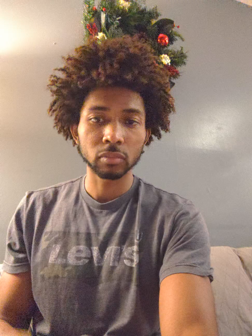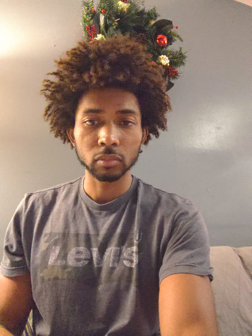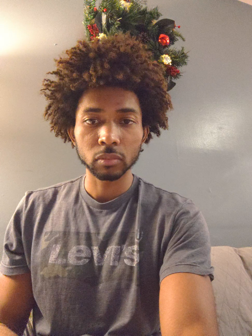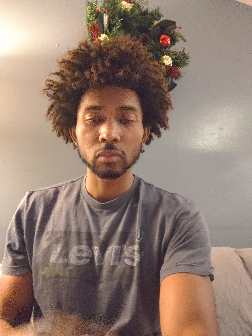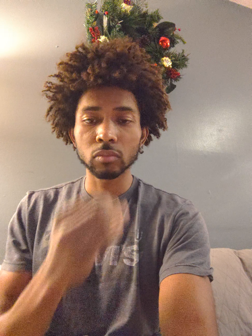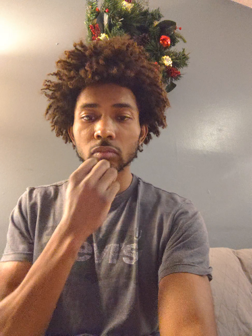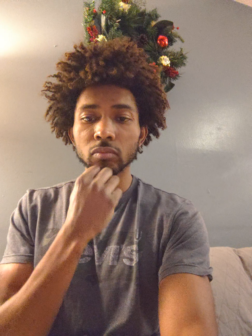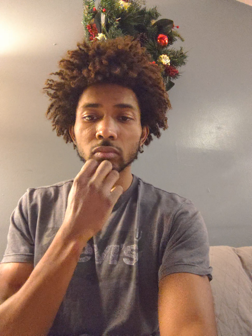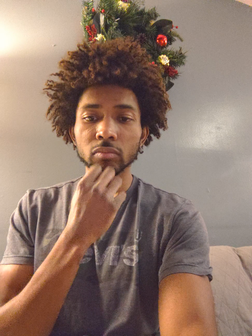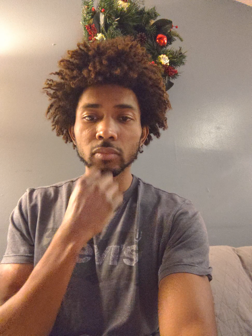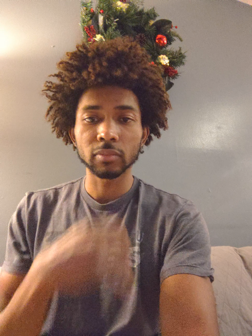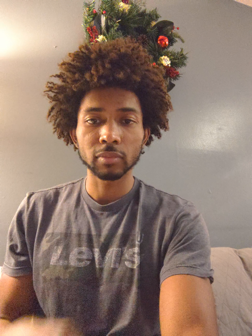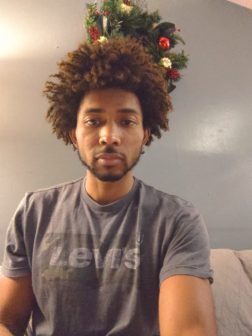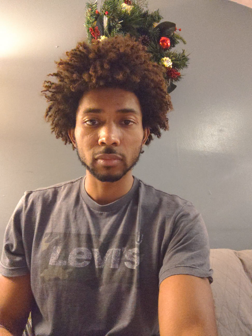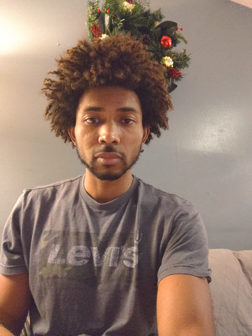underwear